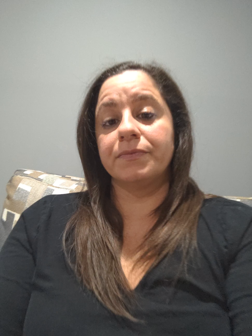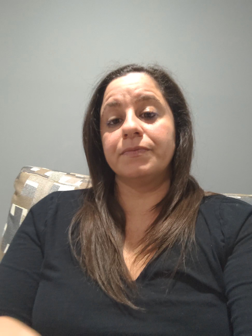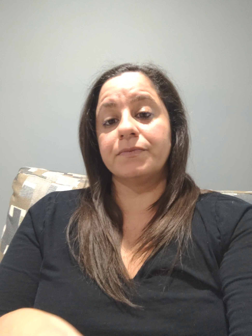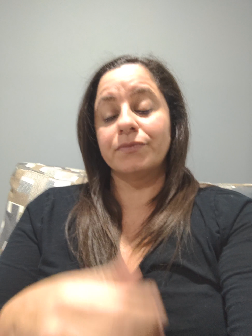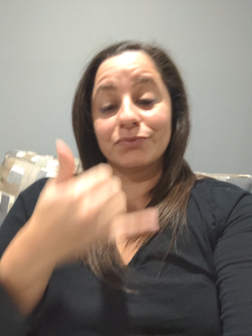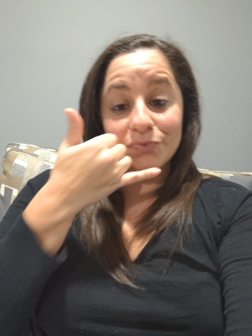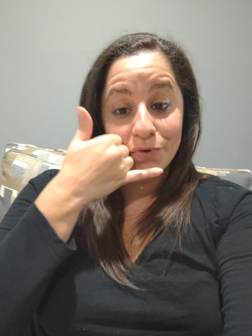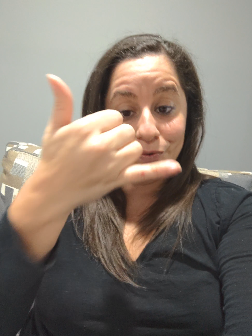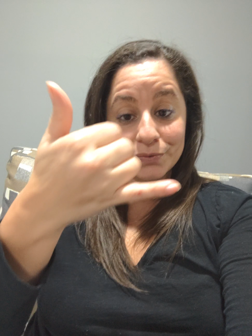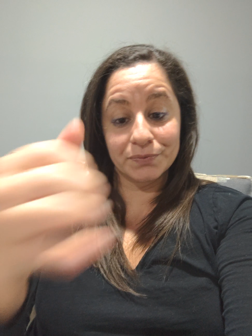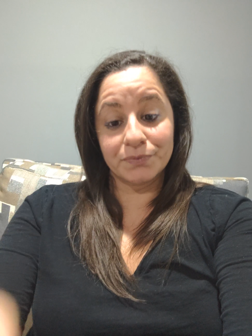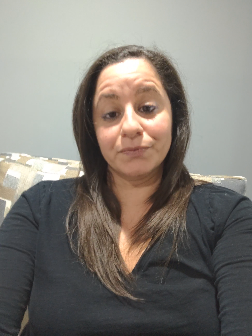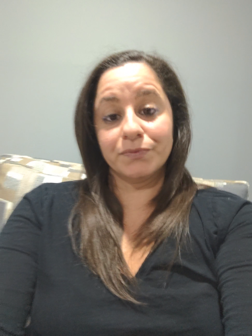call on the phone